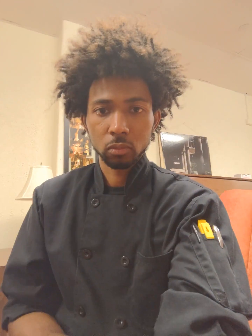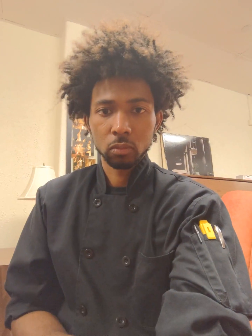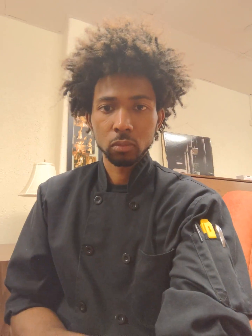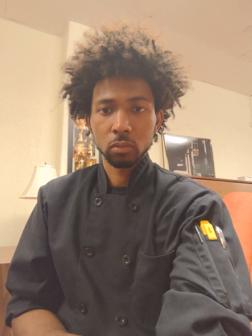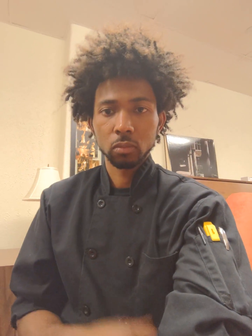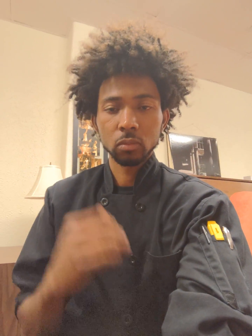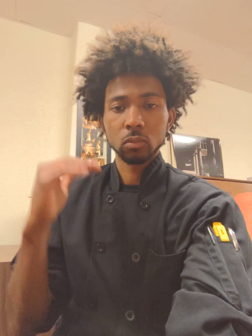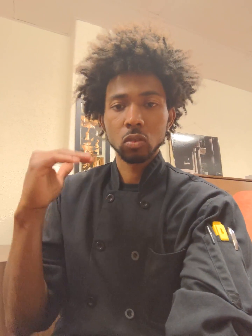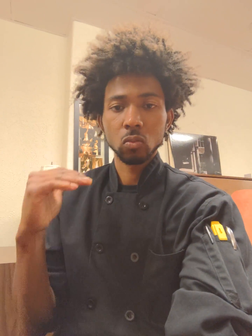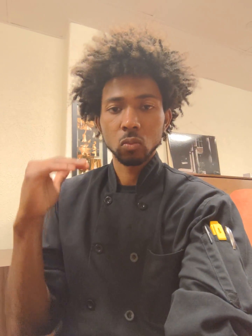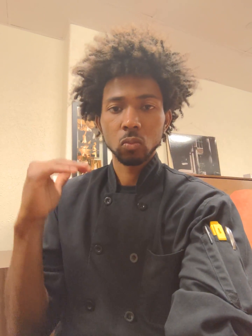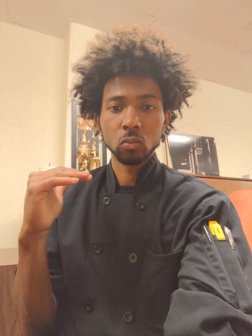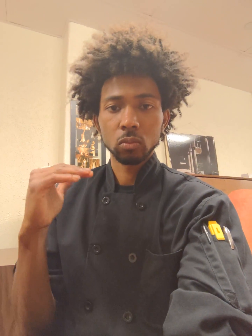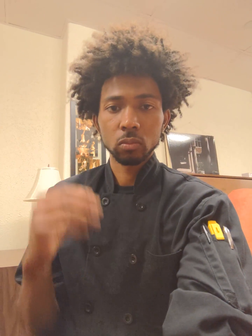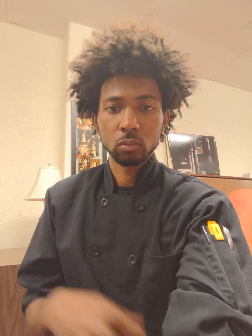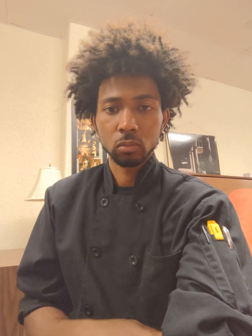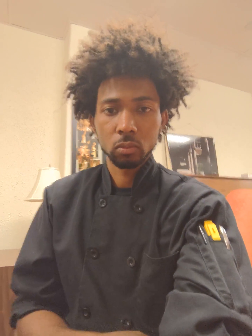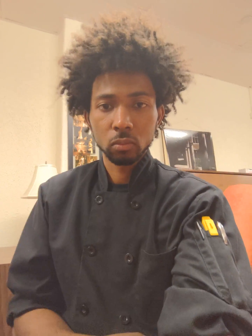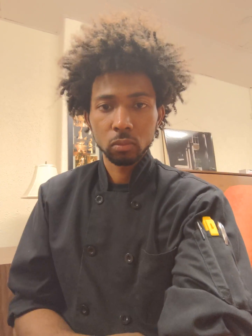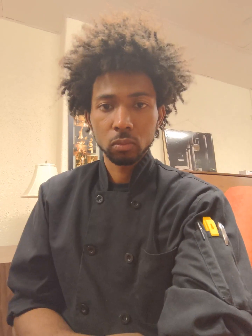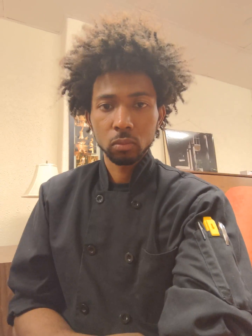short